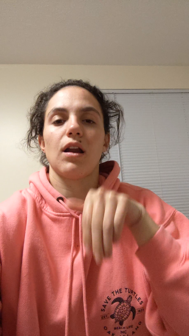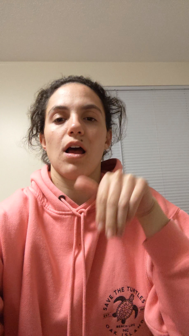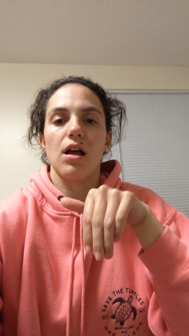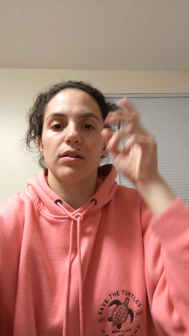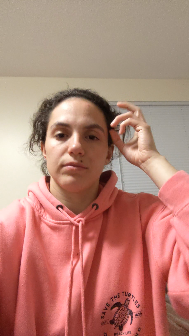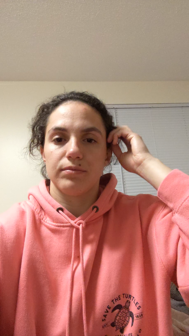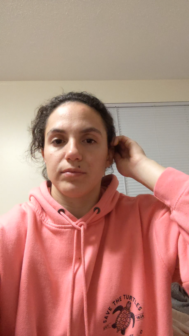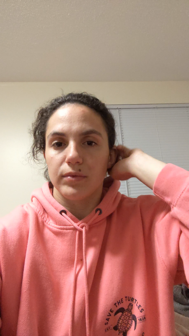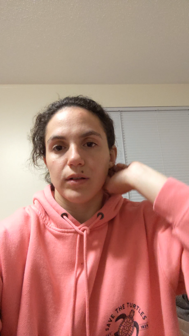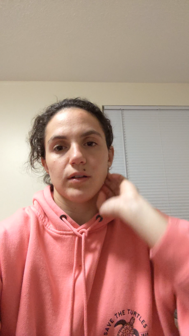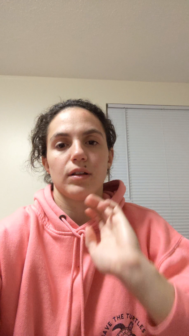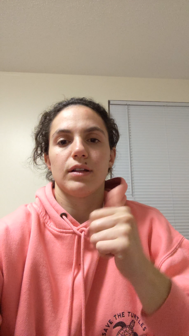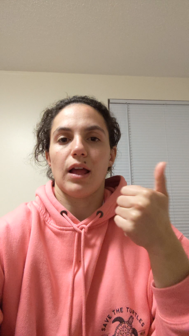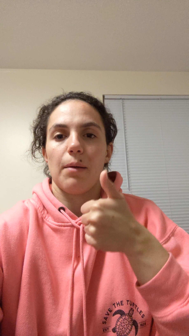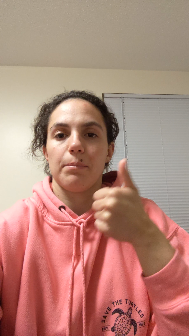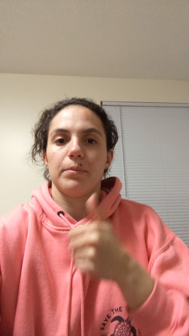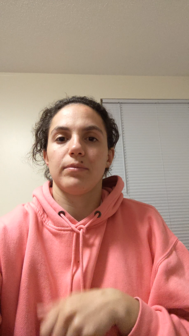game